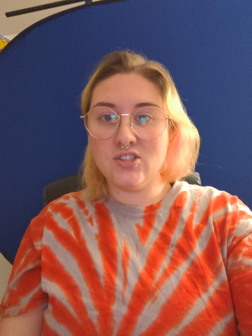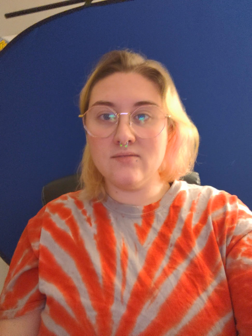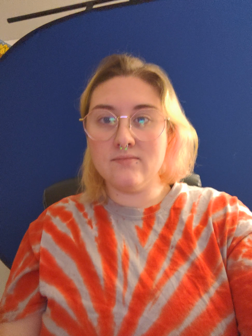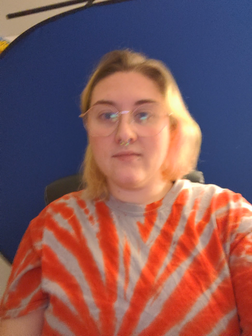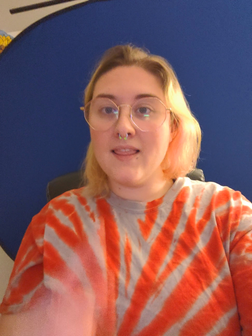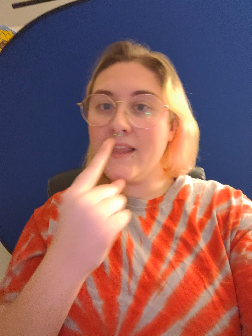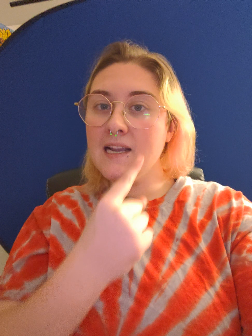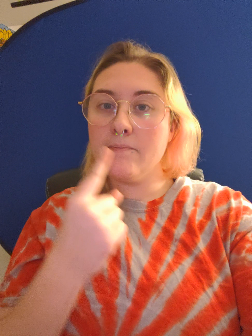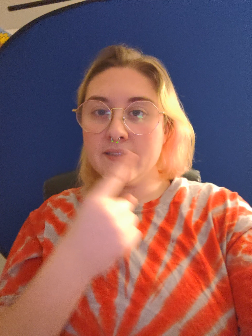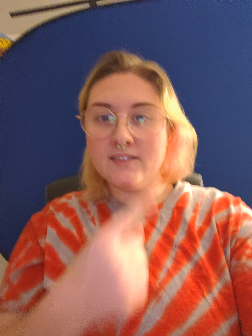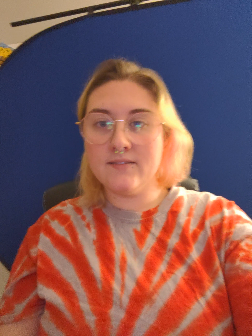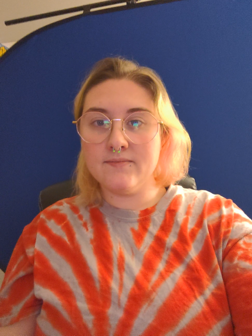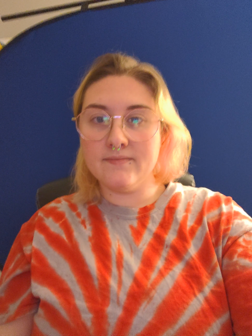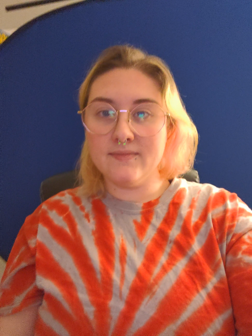lips